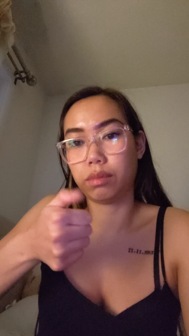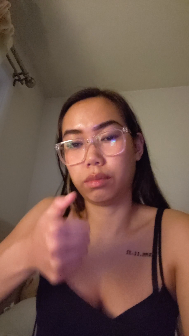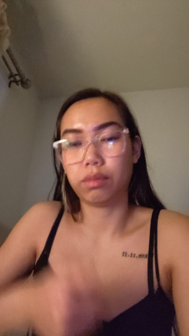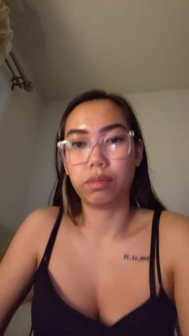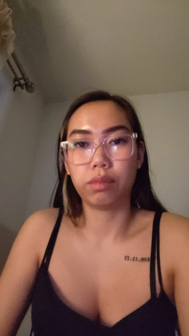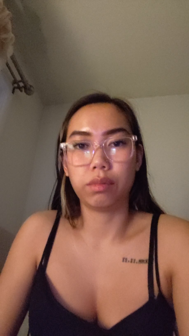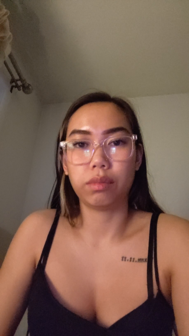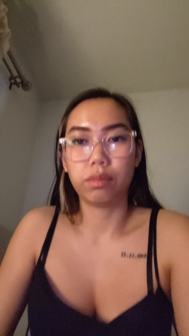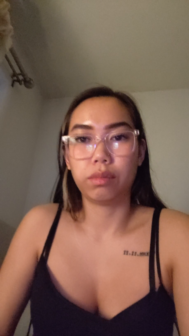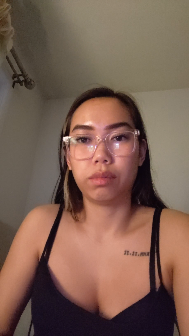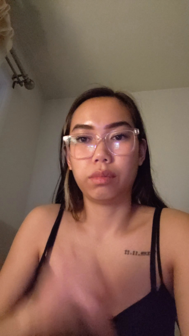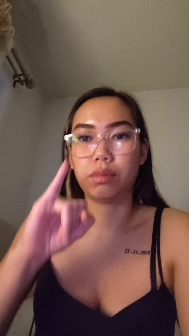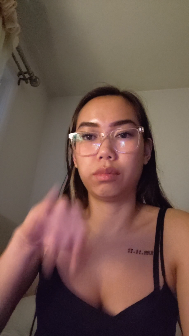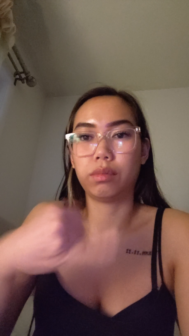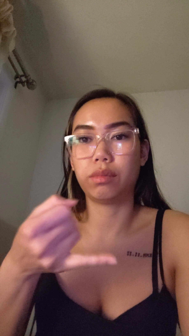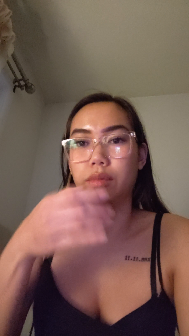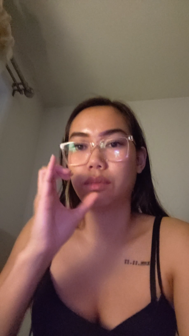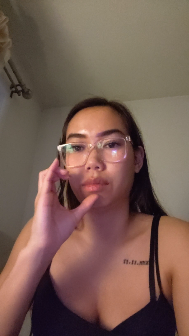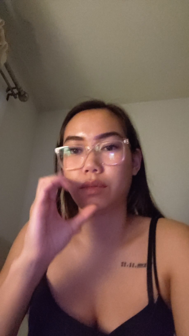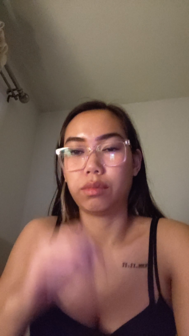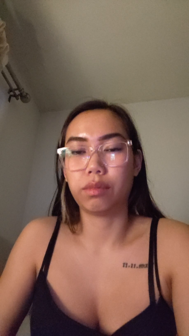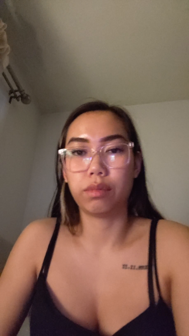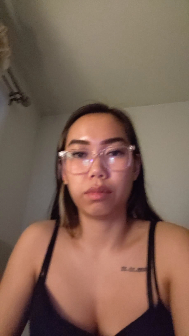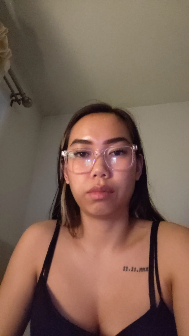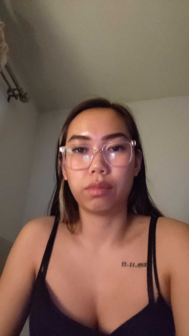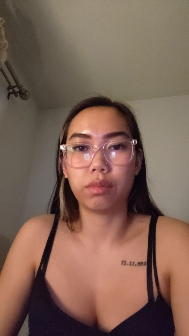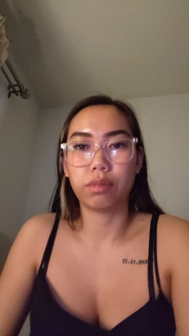juice